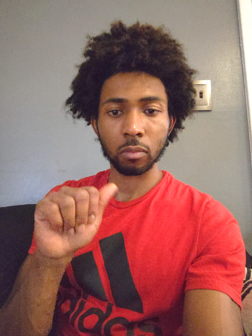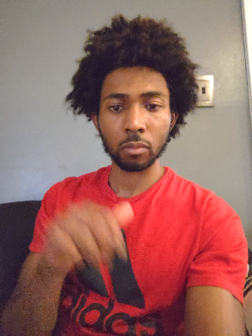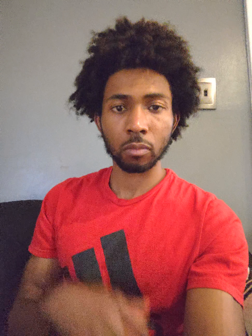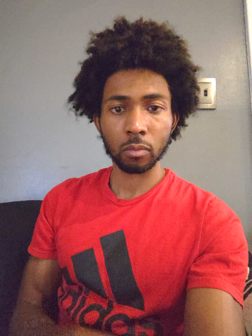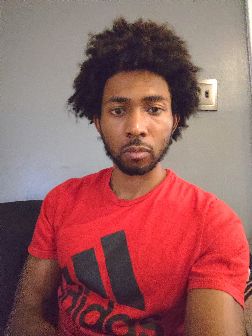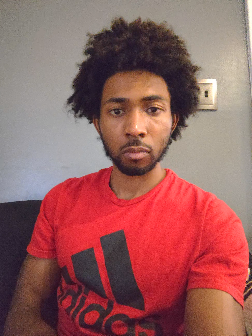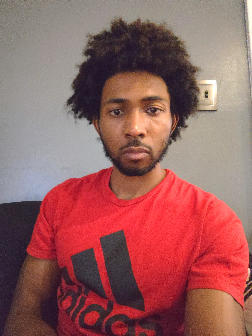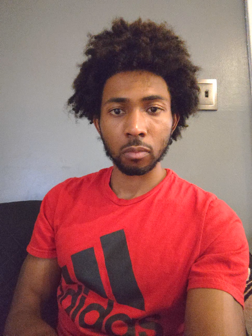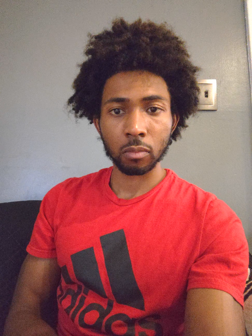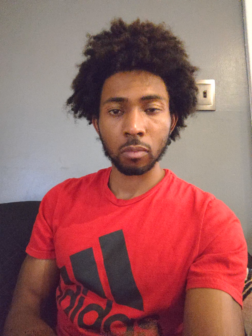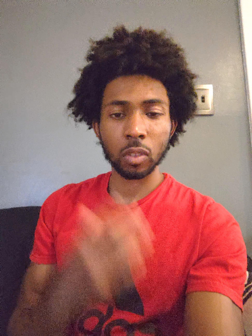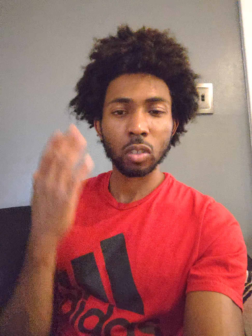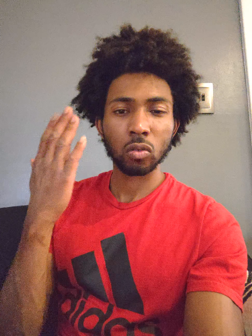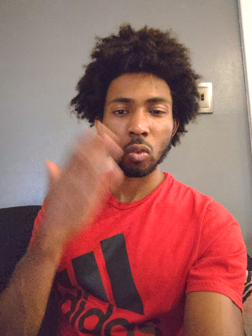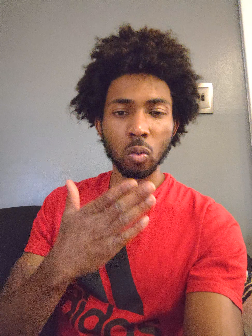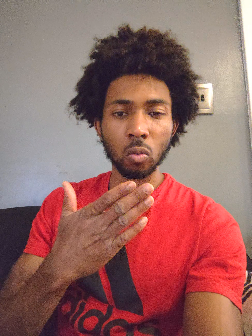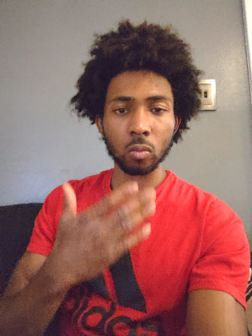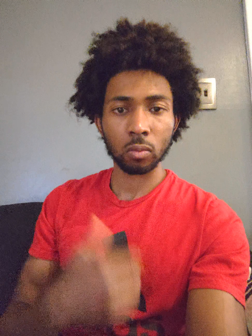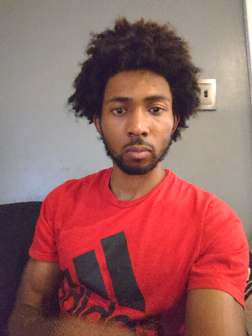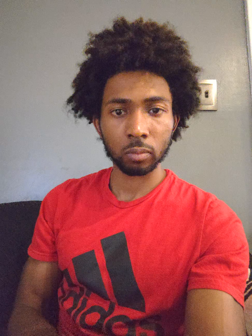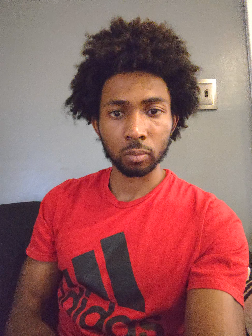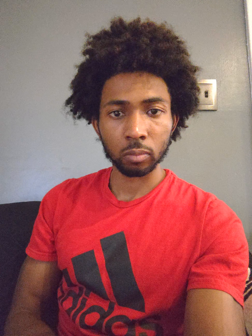dark